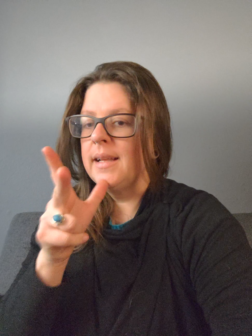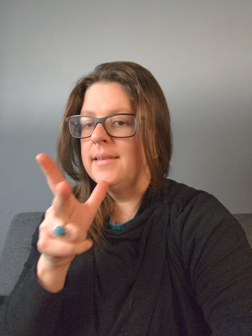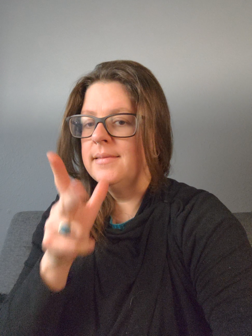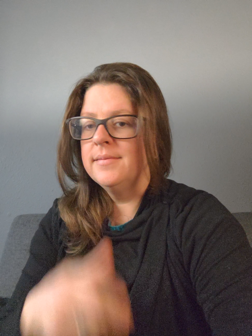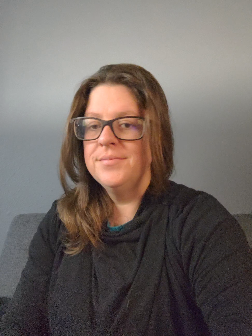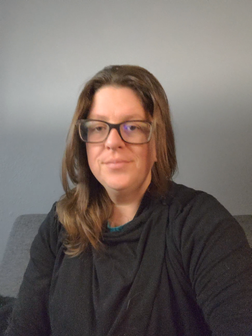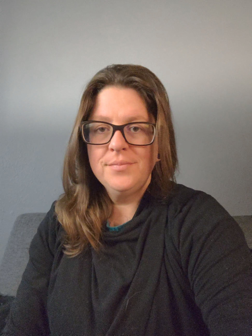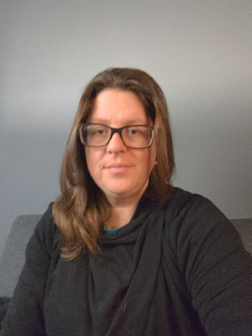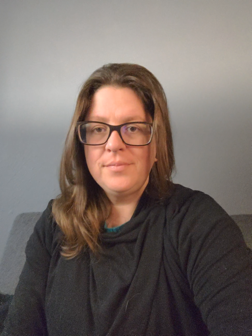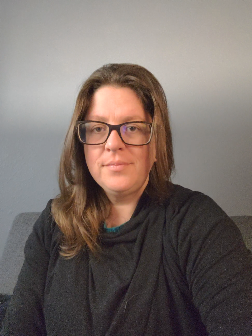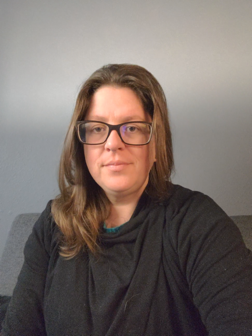hen